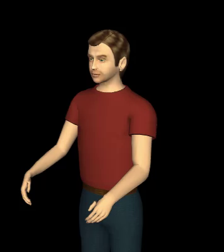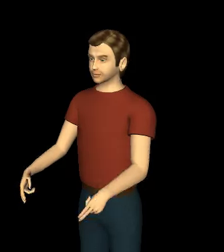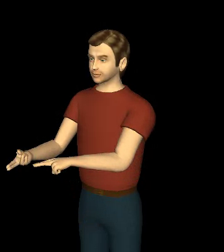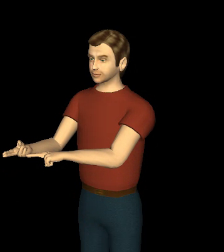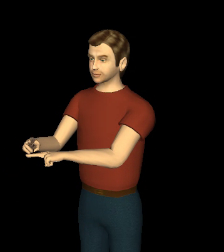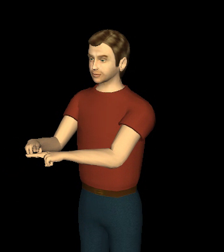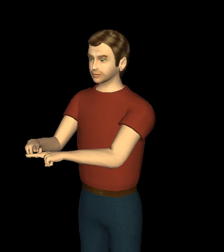موت